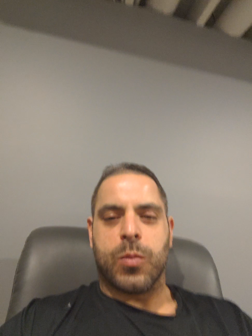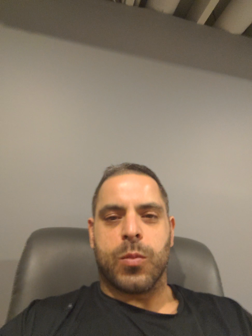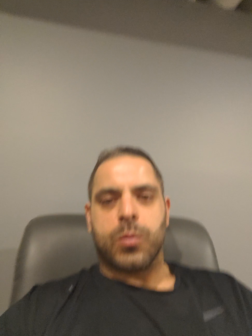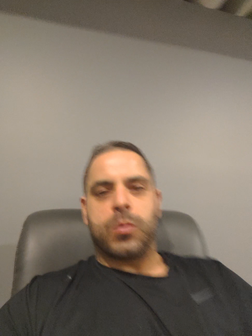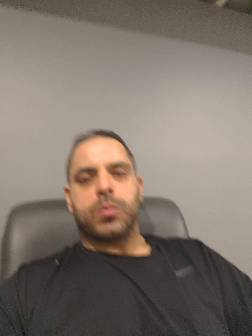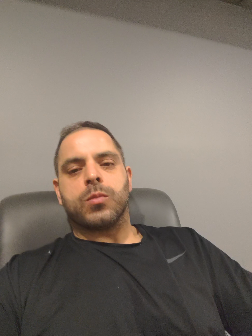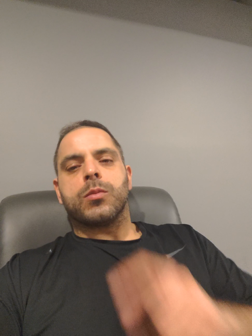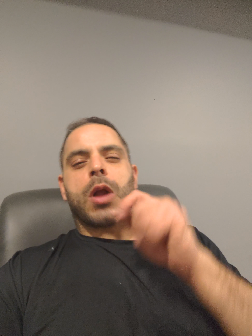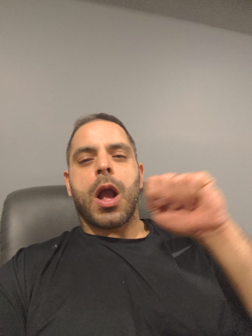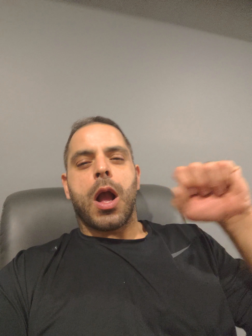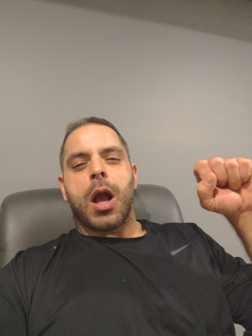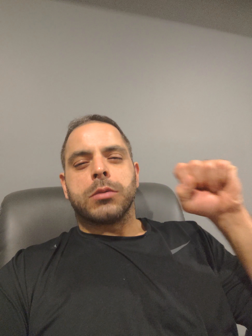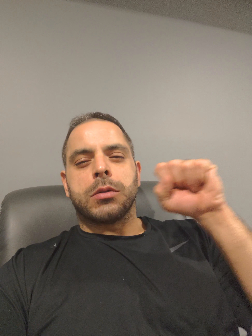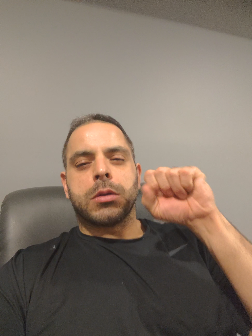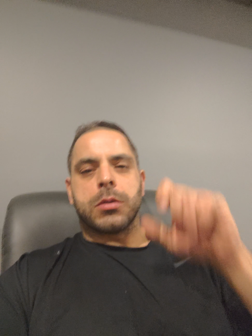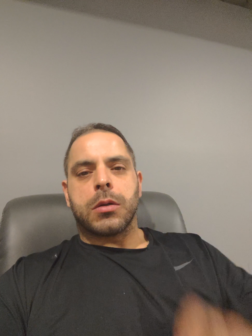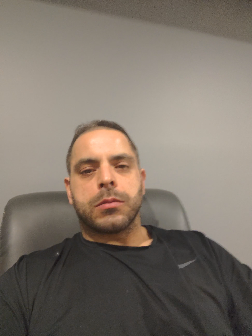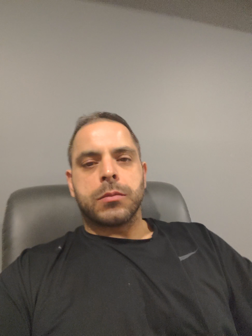carrot